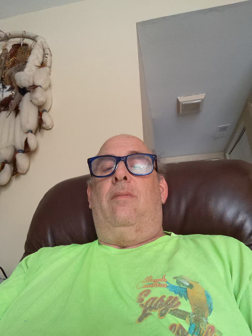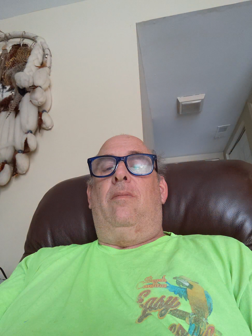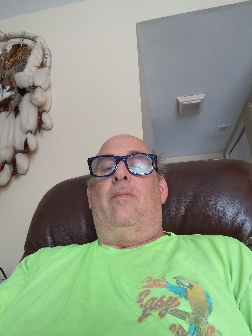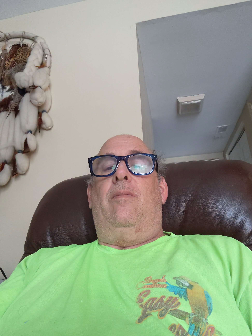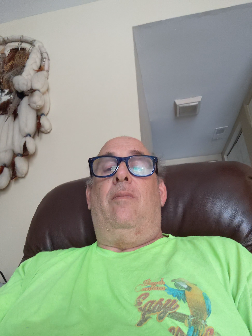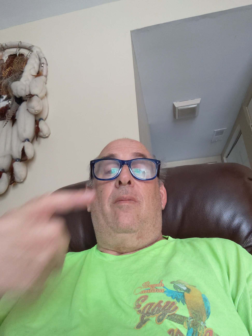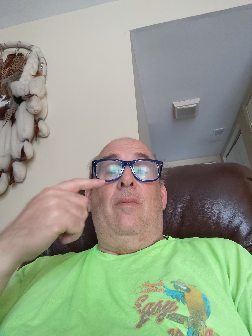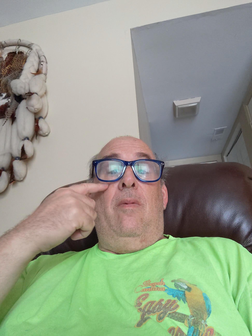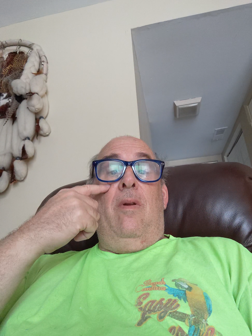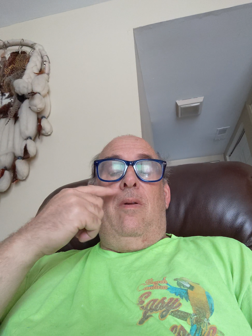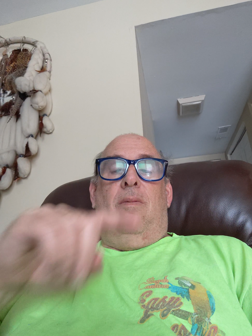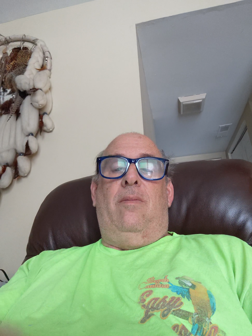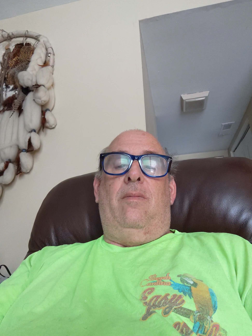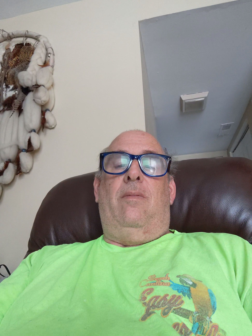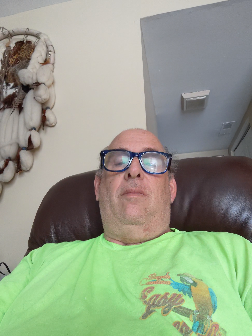eye